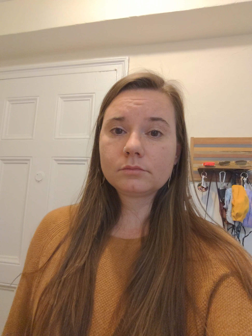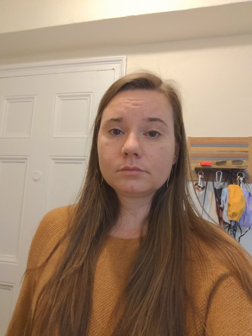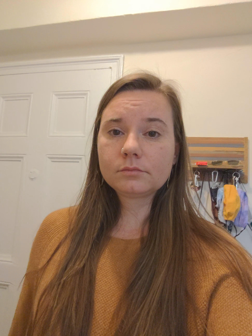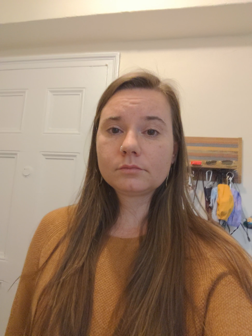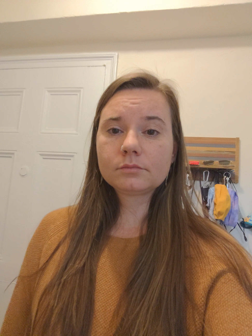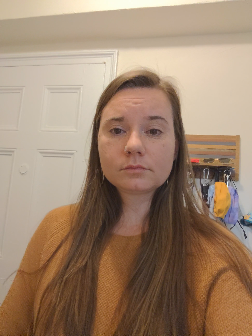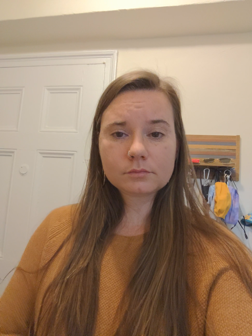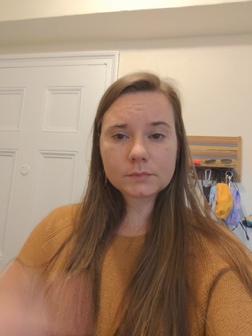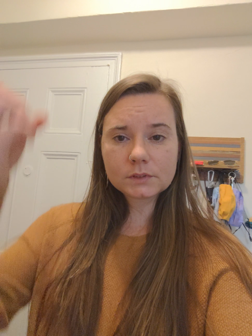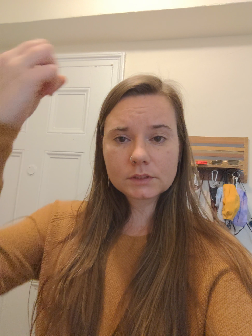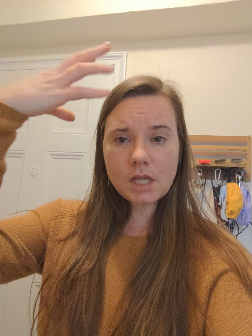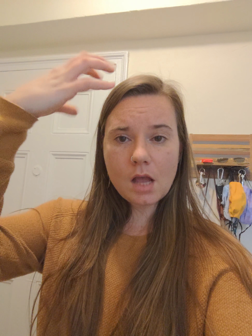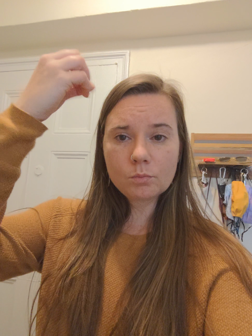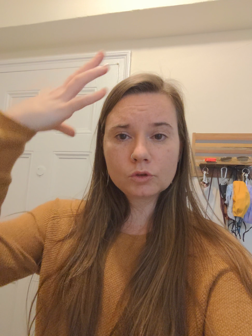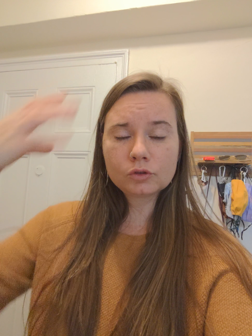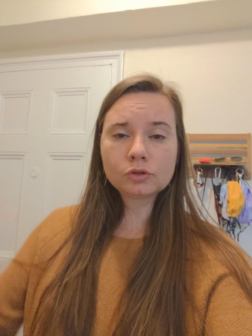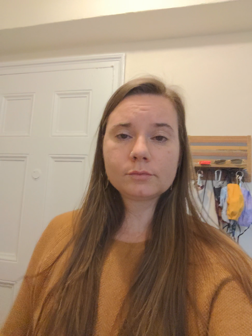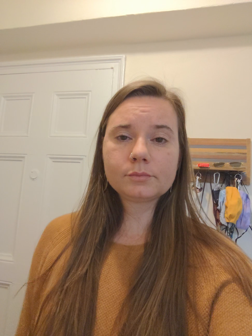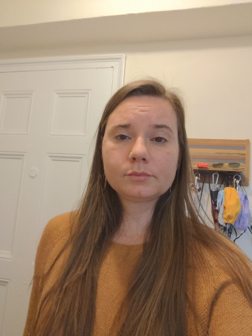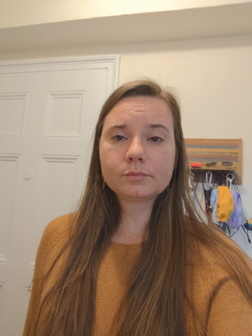shower